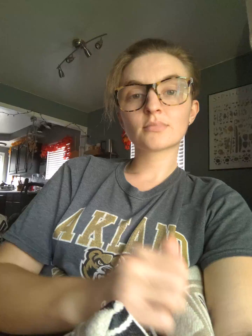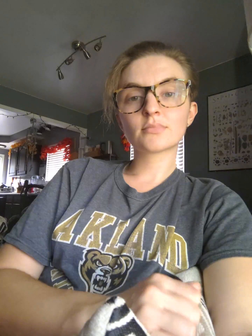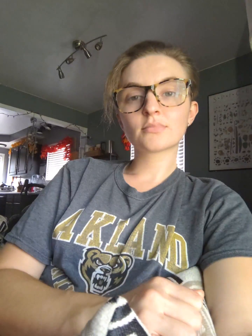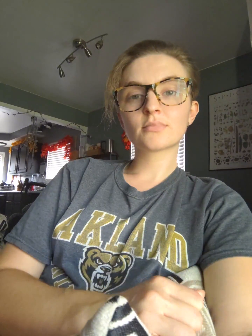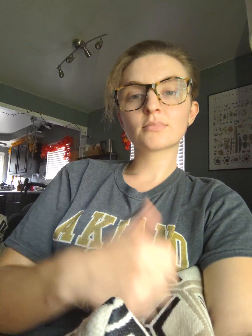game